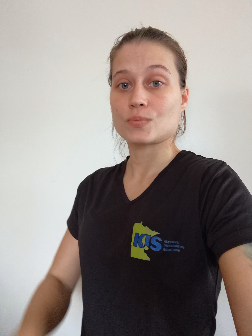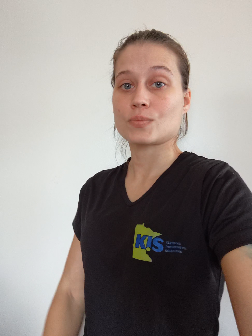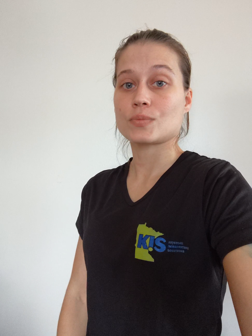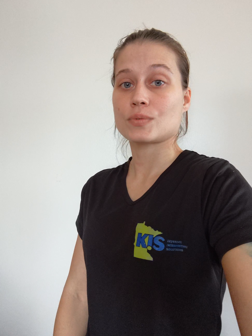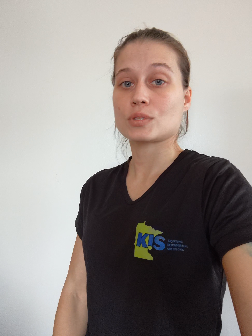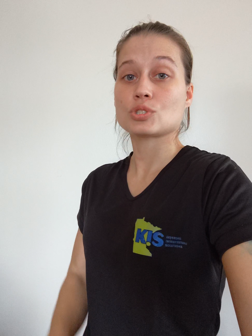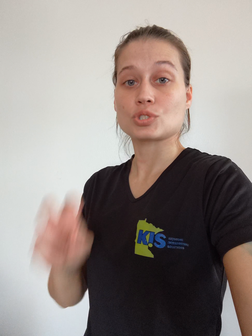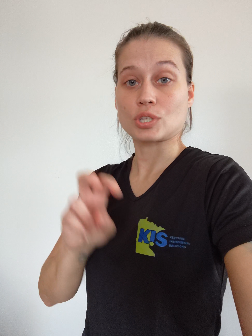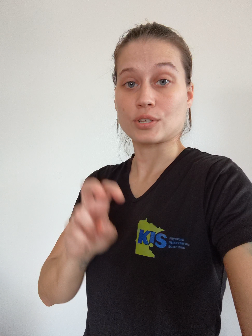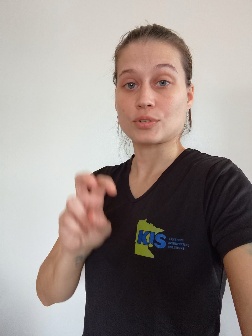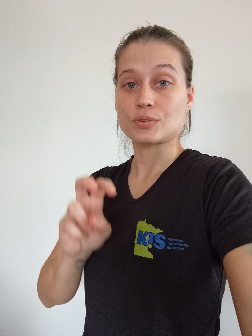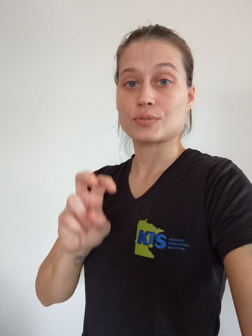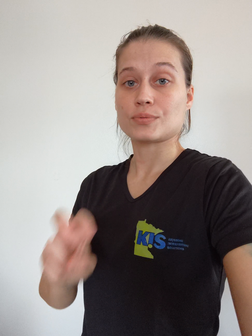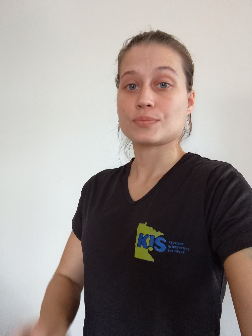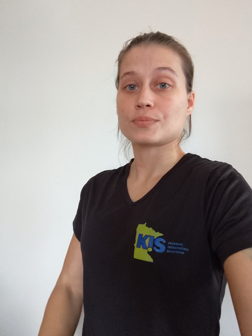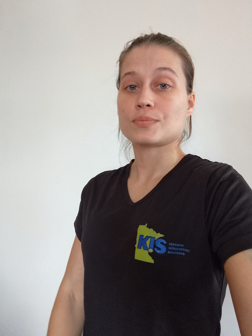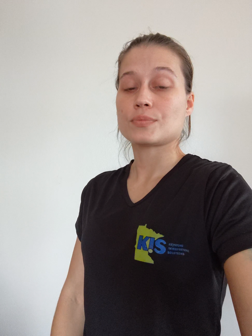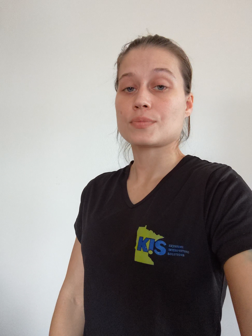chair